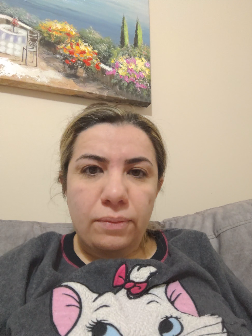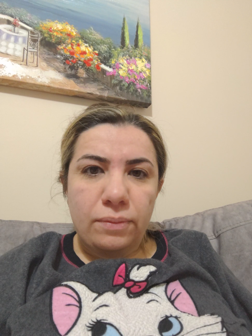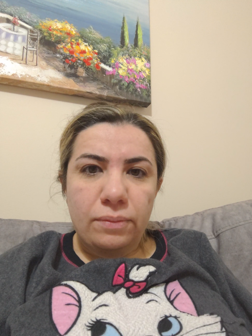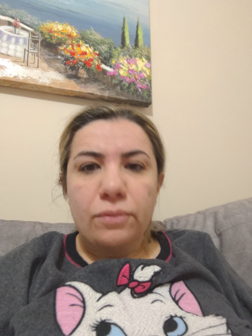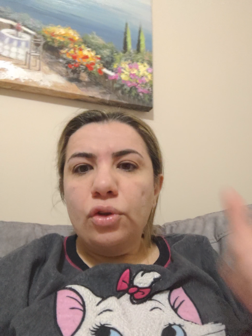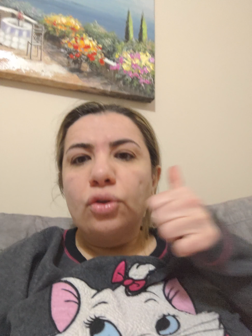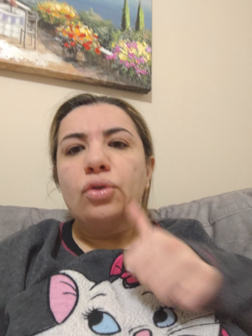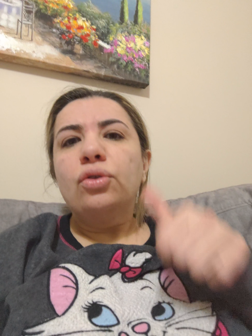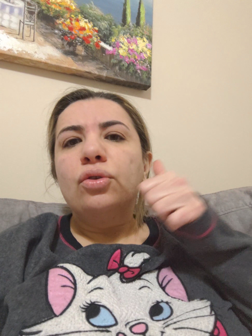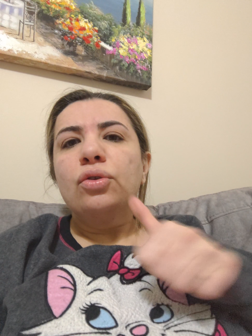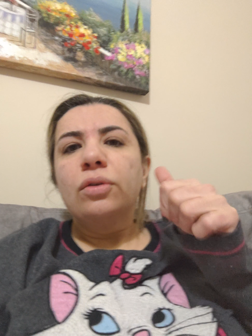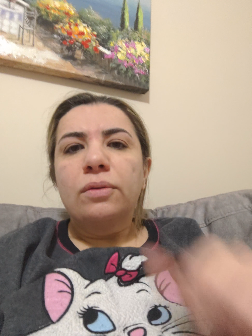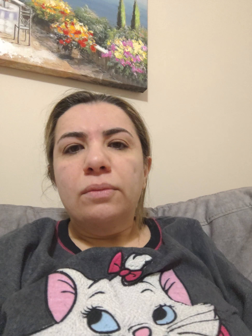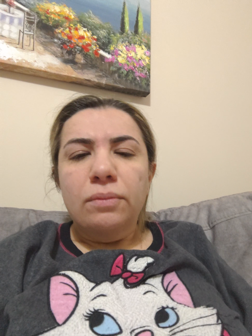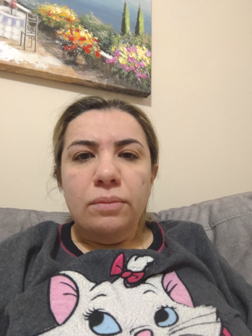girl